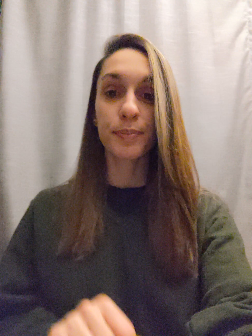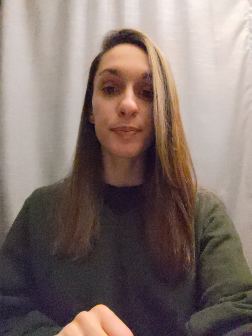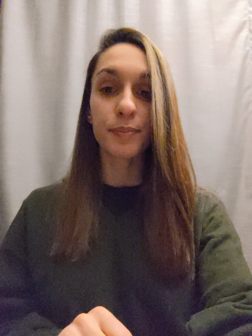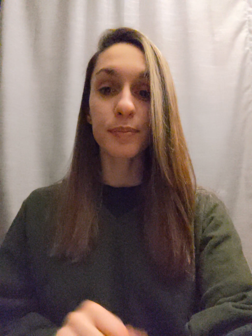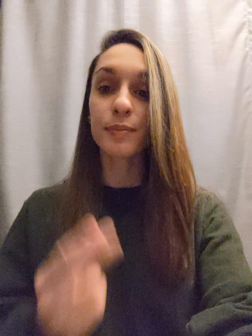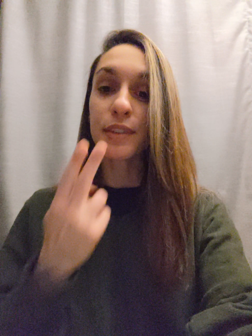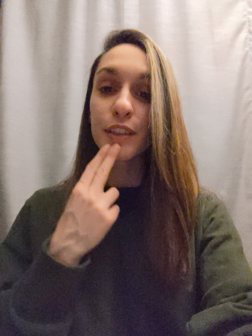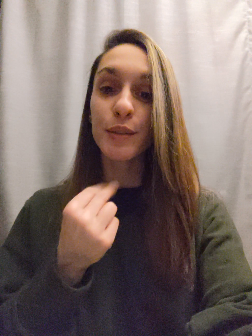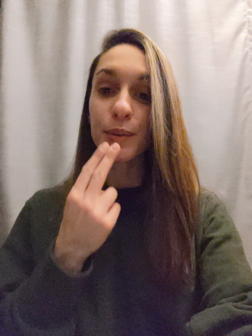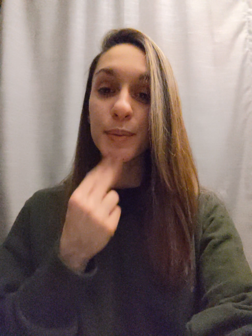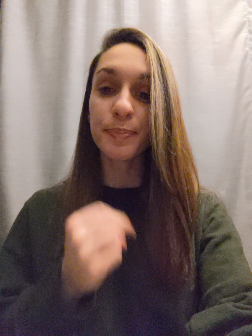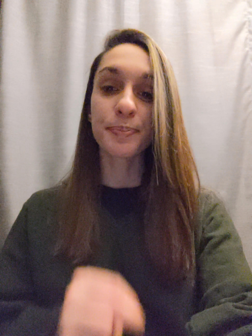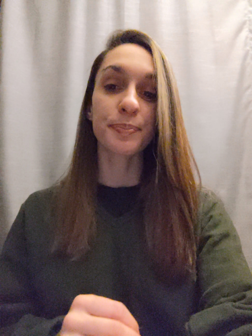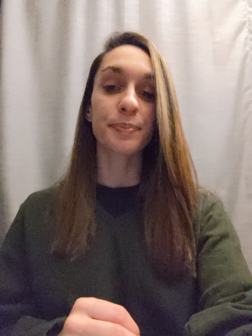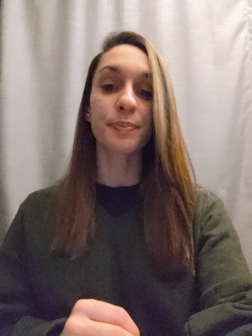cute